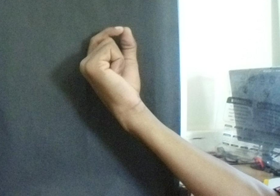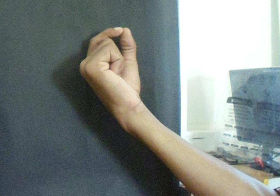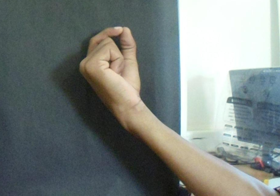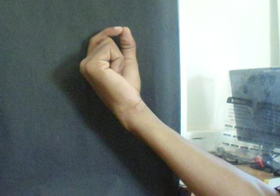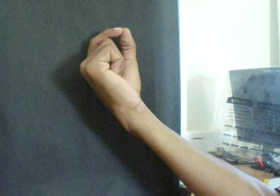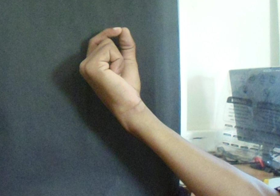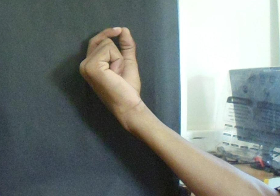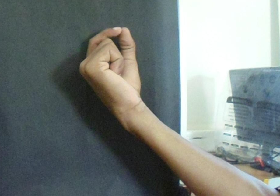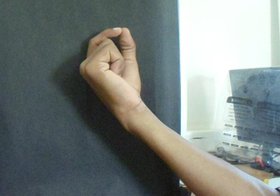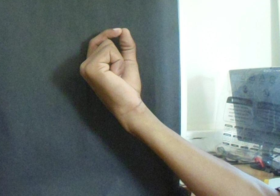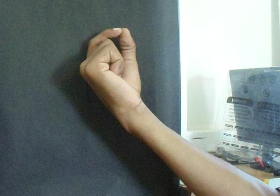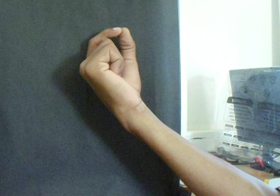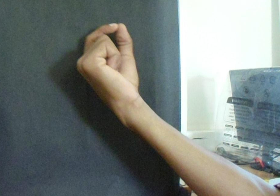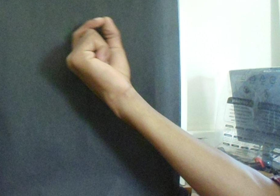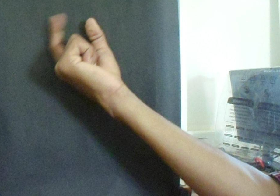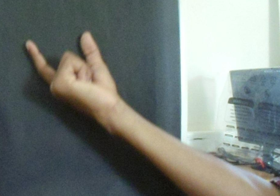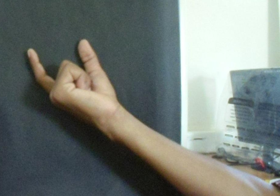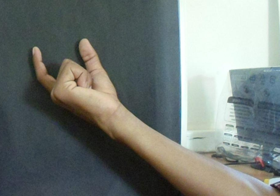thief